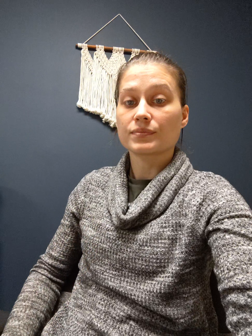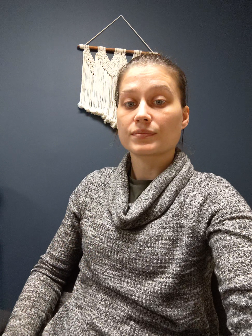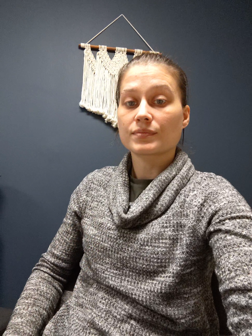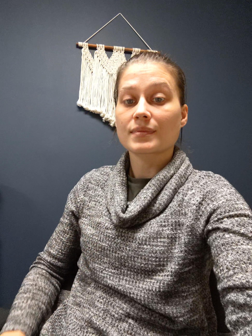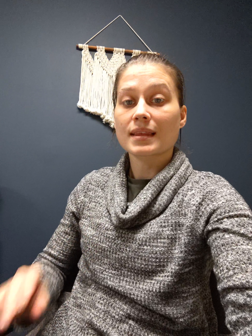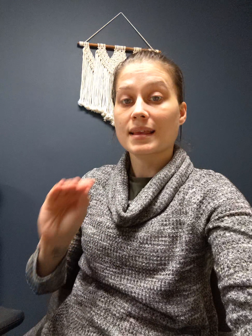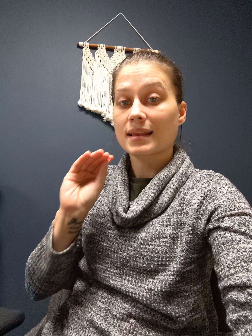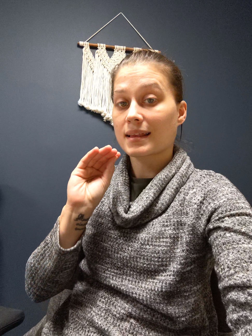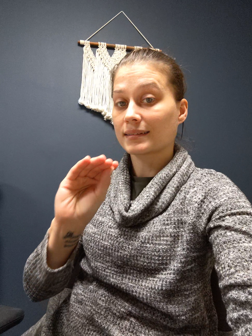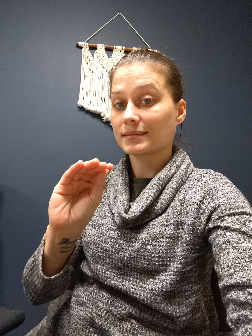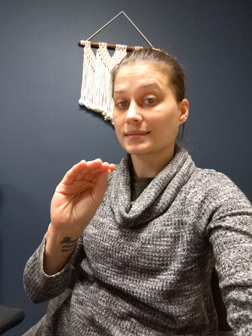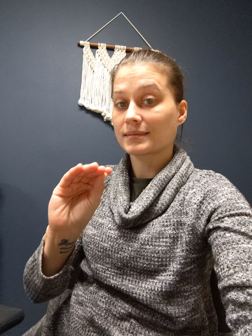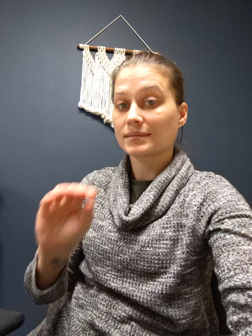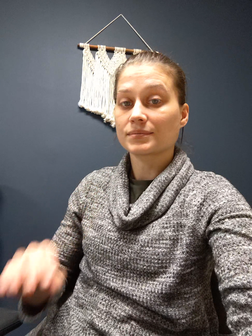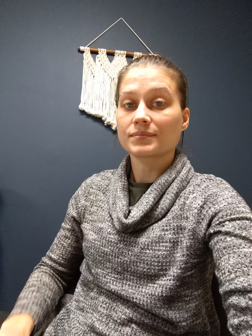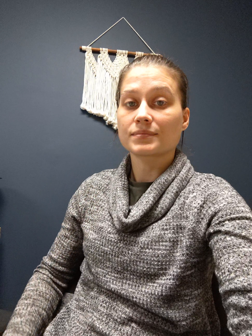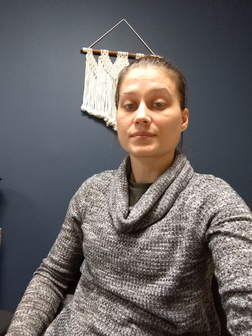kiss